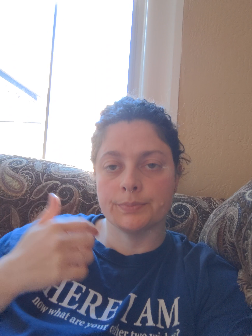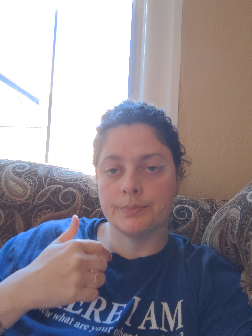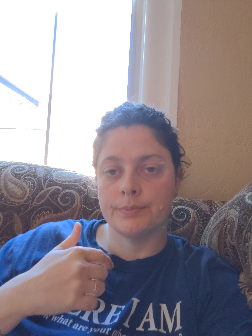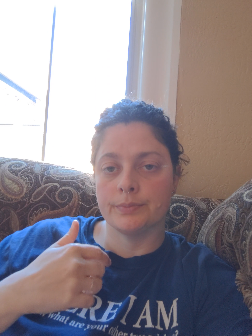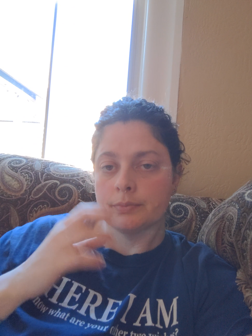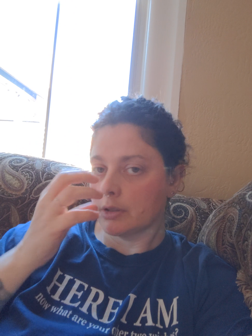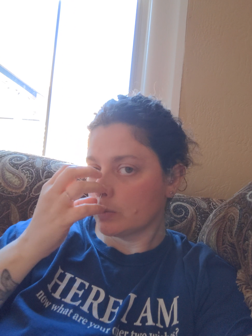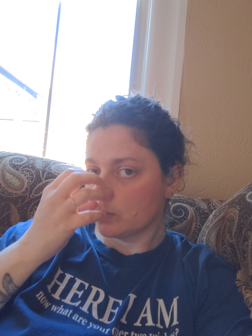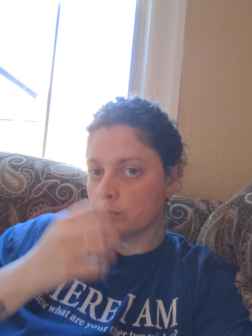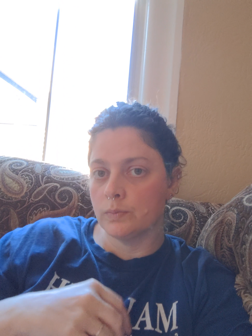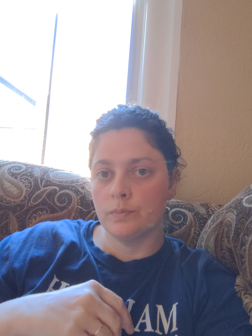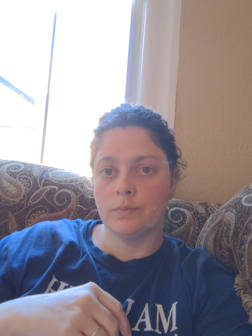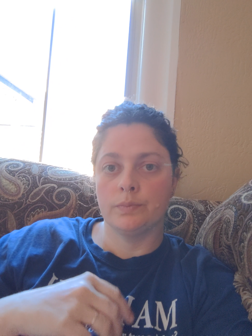clown